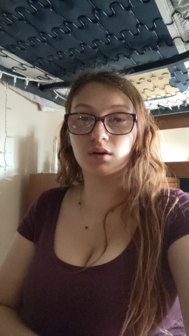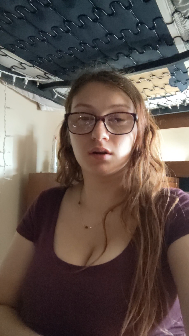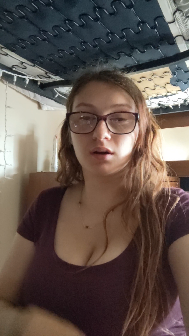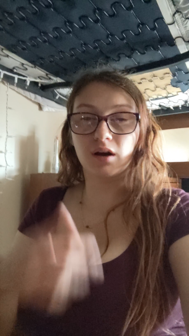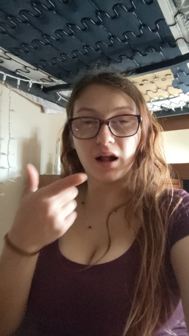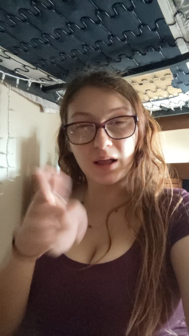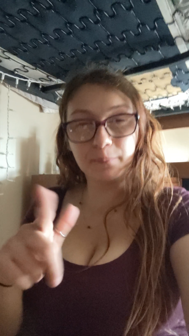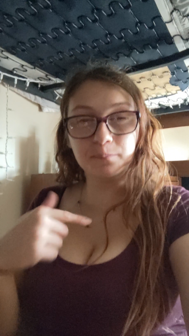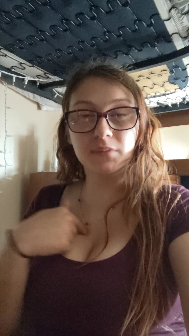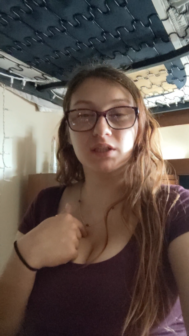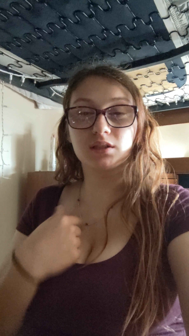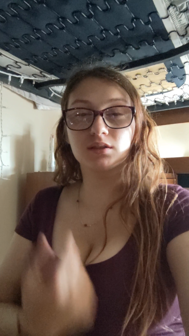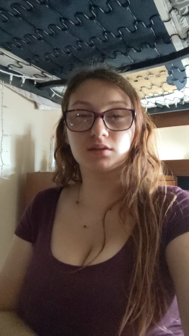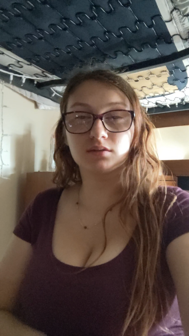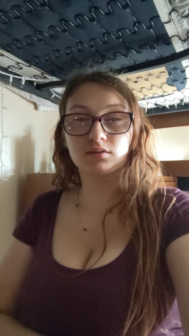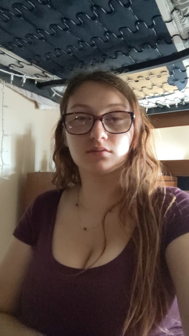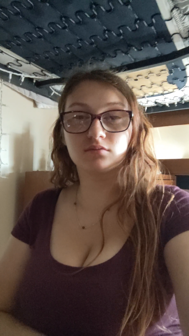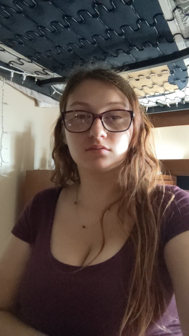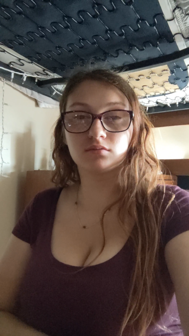let me